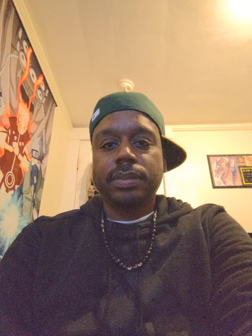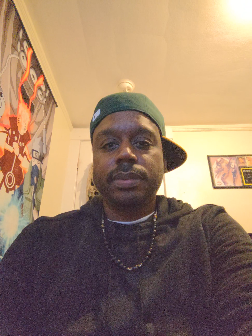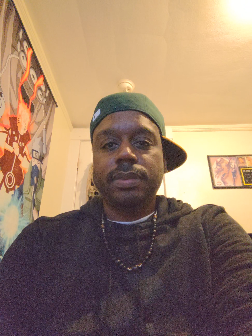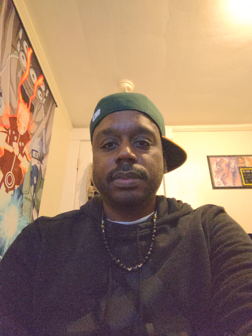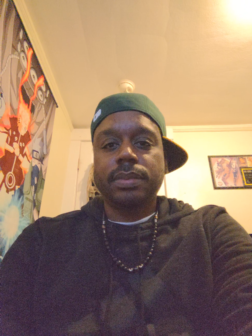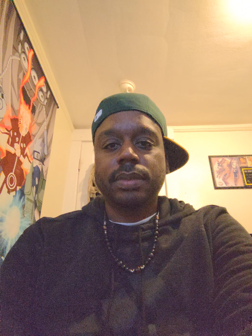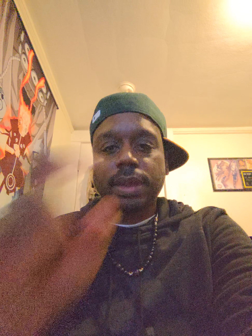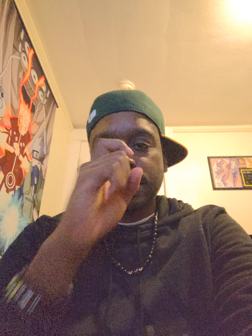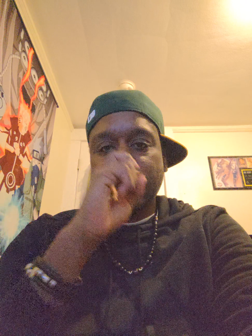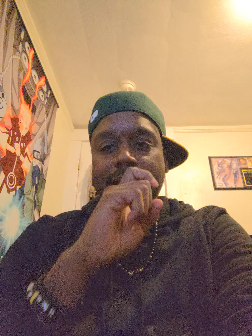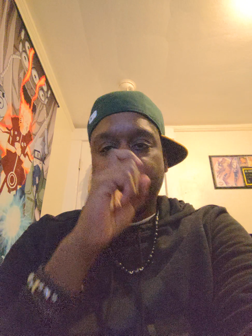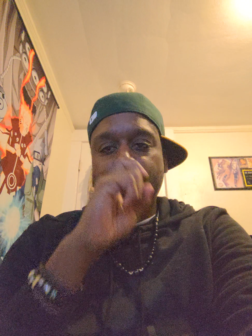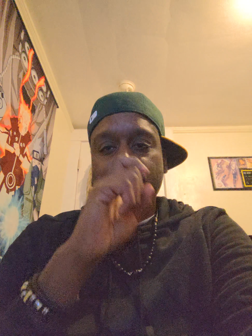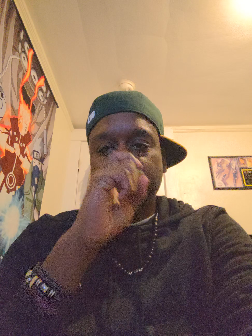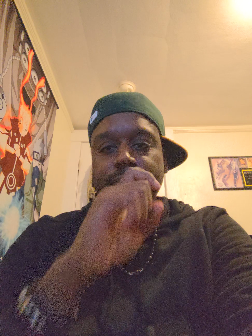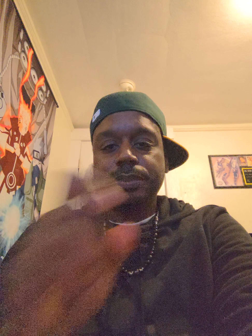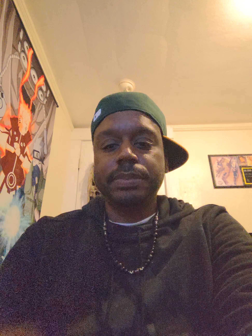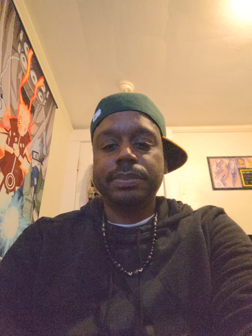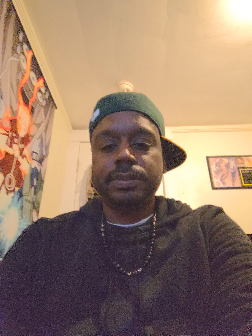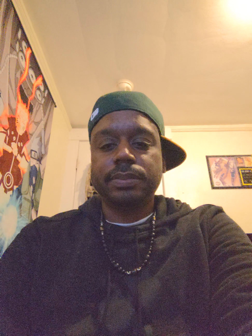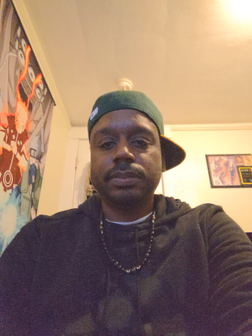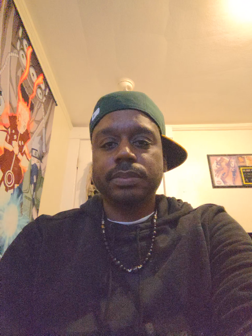doll